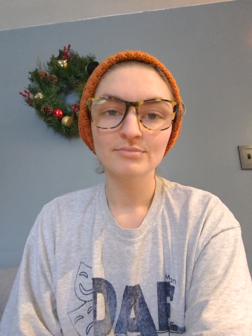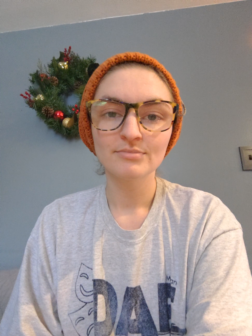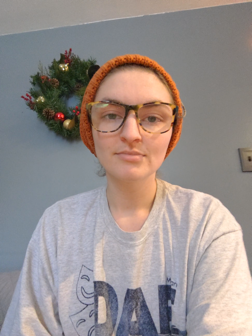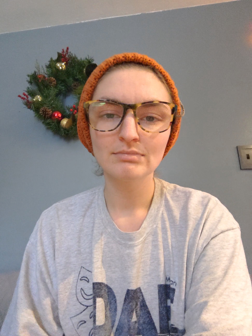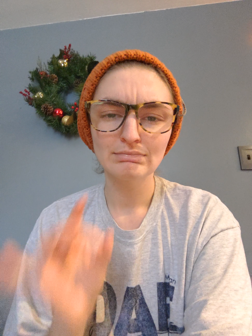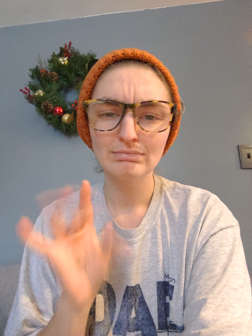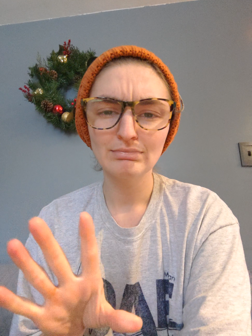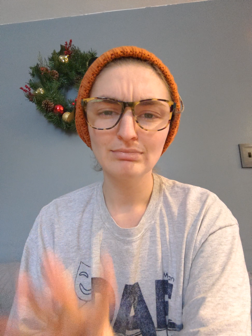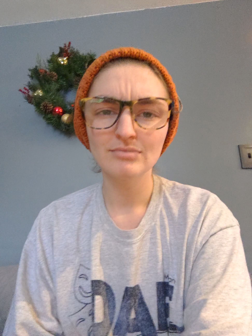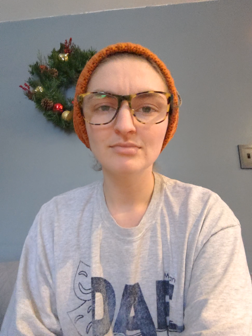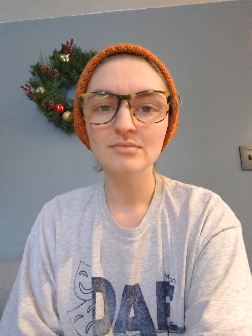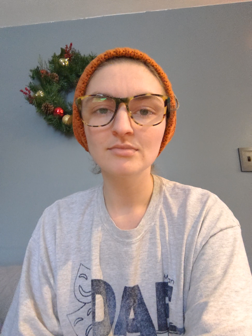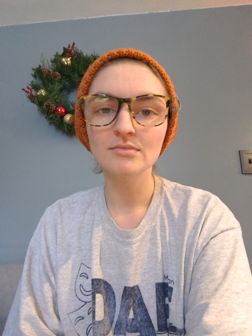yucky